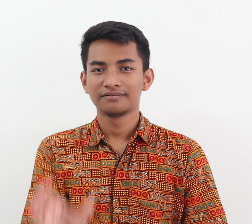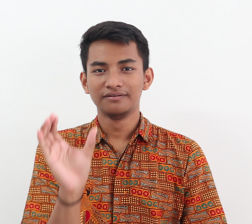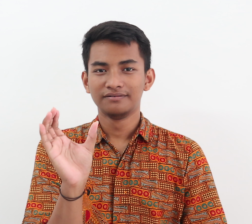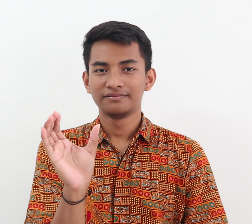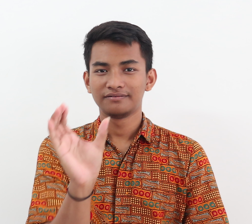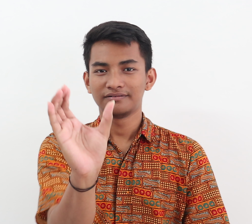U